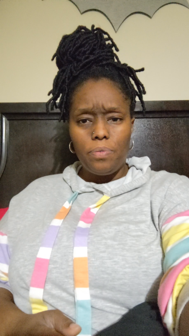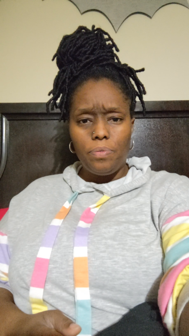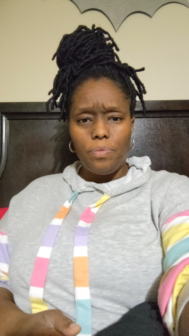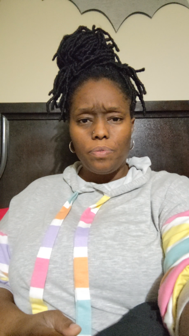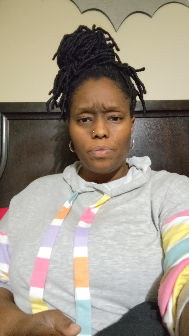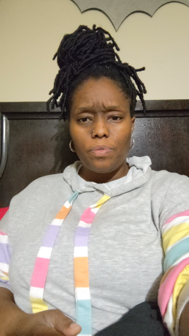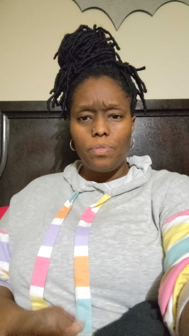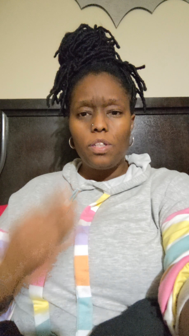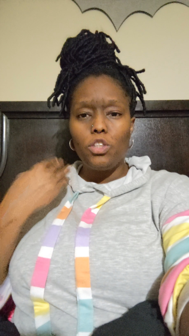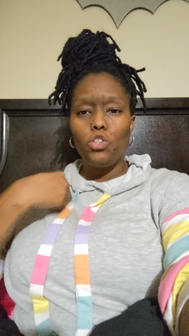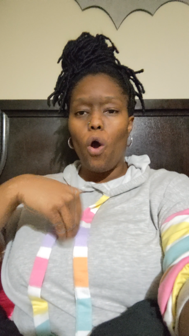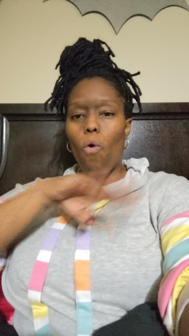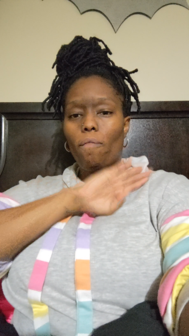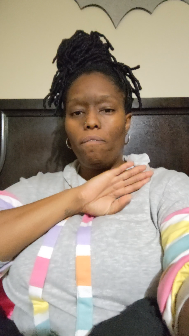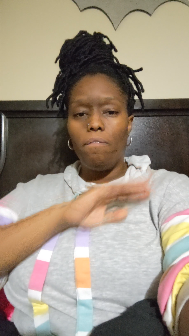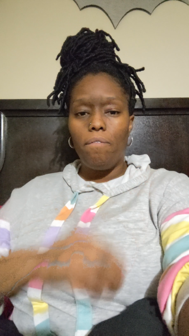scarf